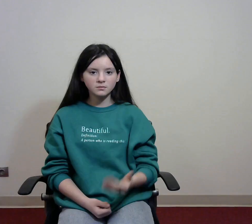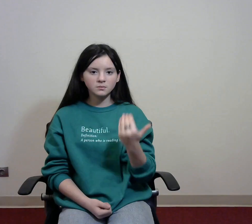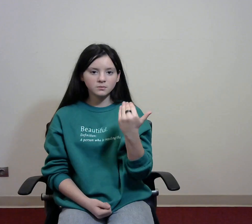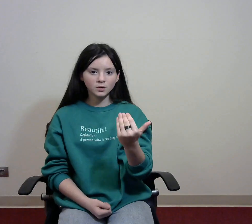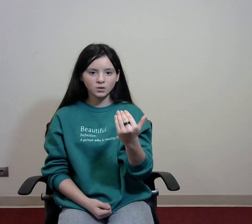siz